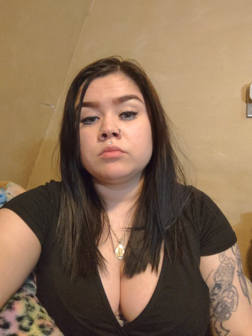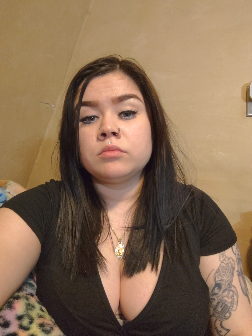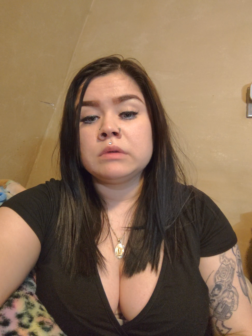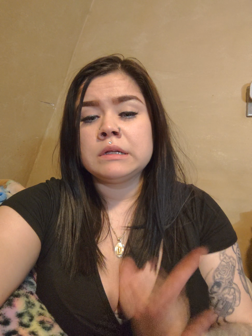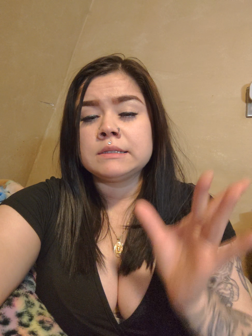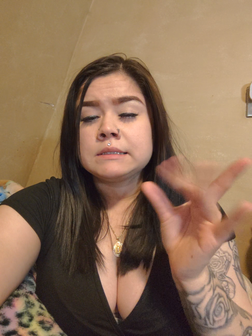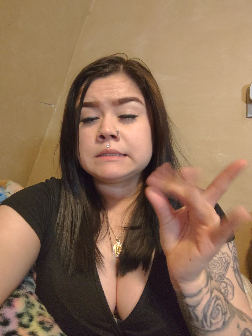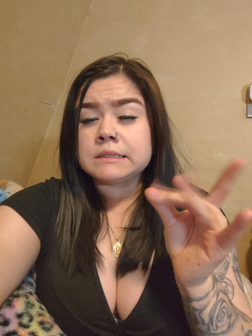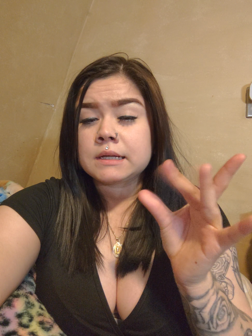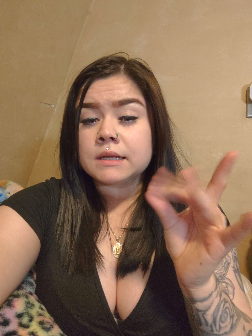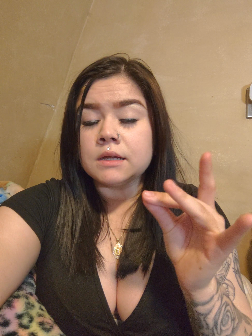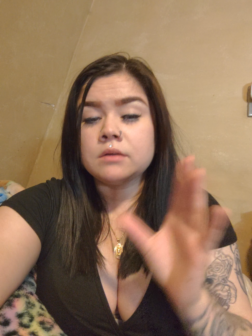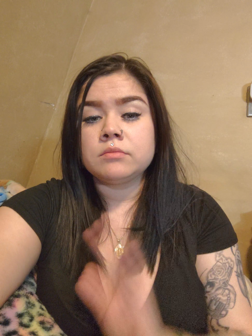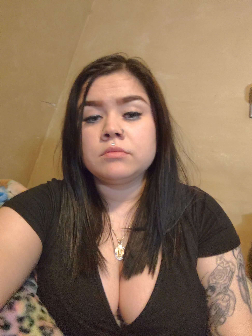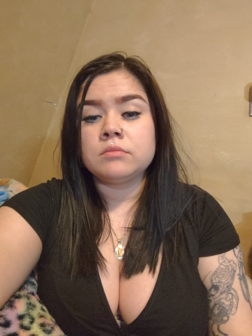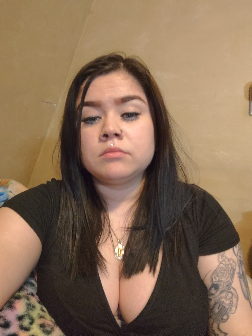sticky